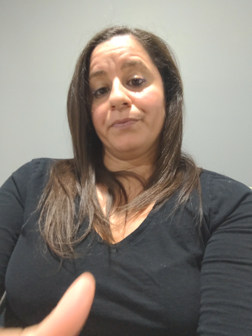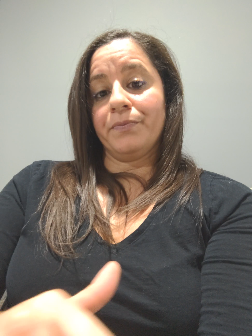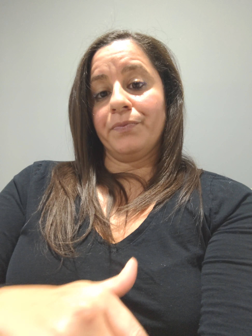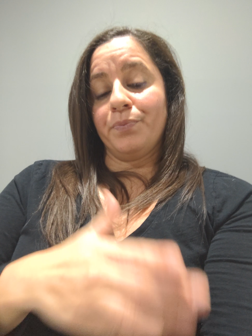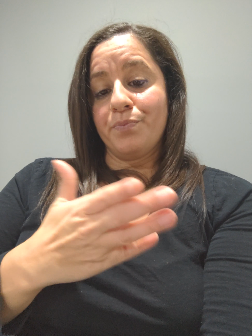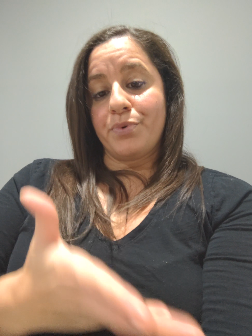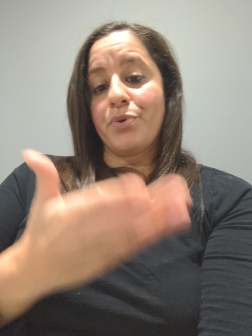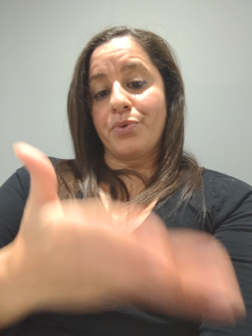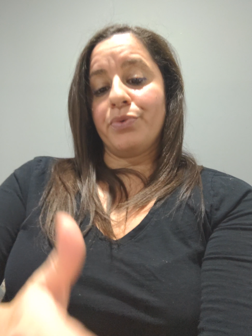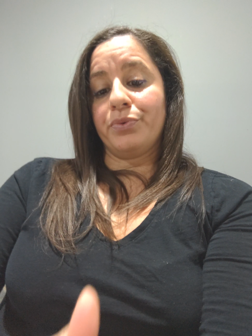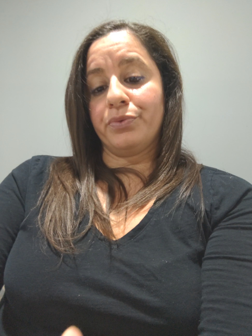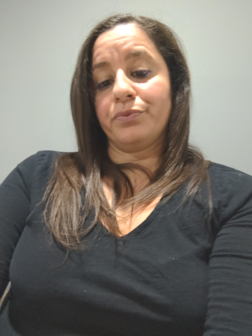boat